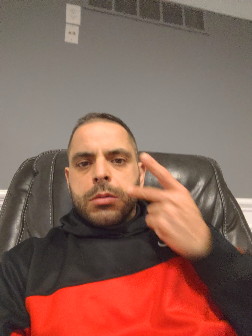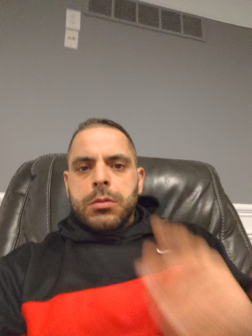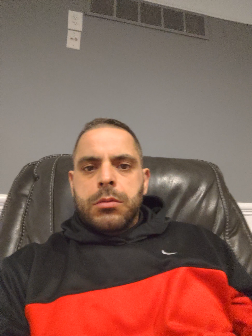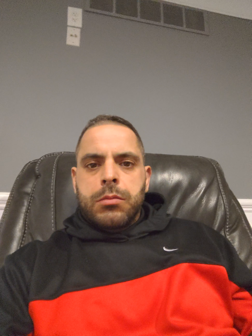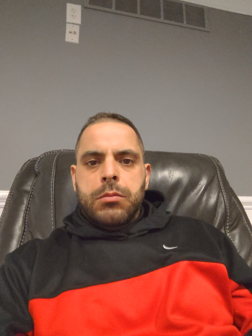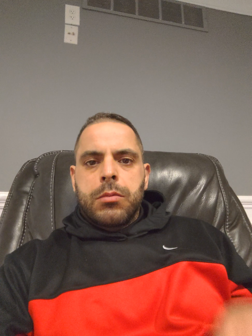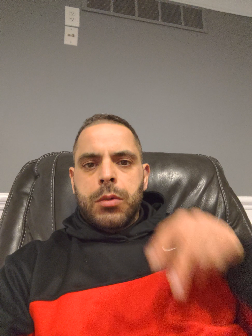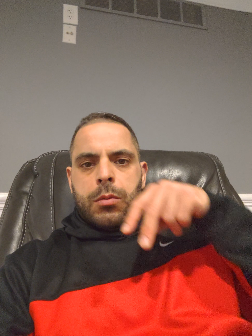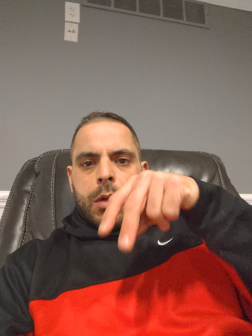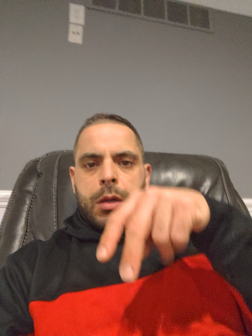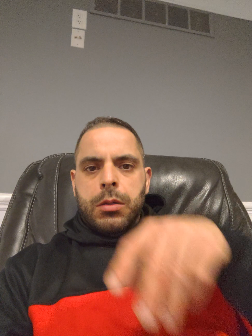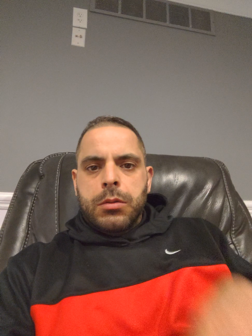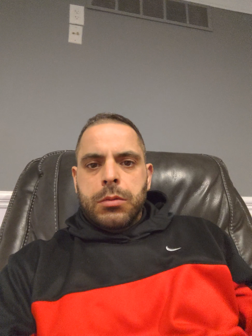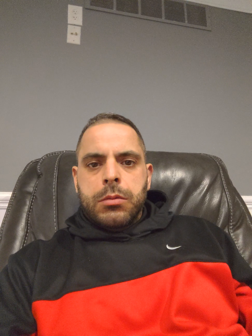ride